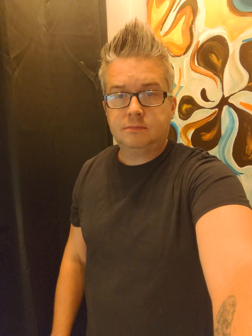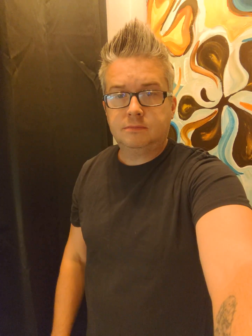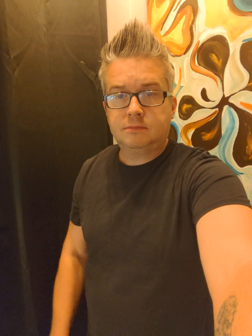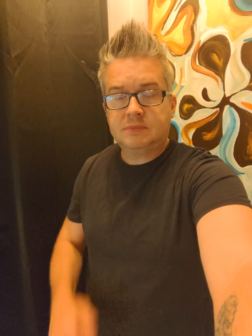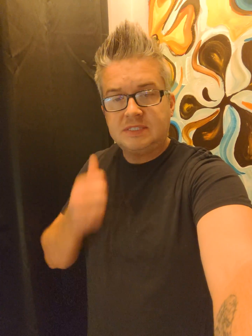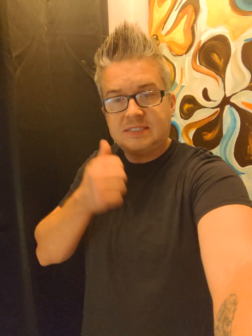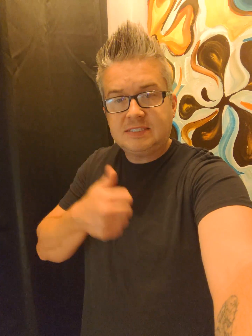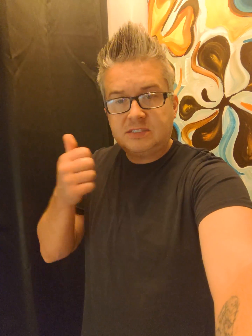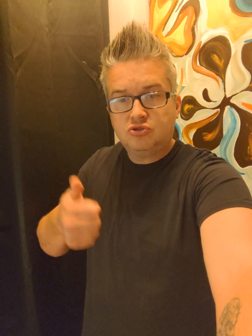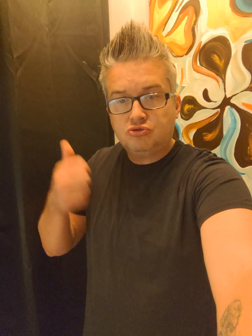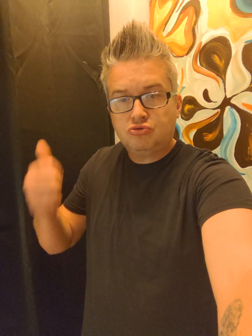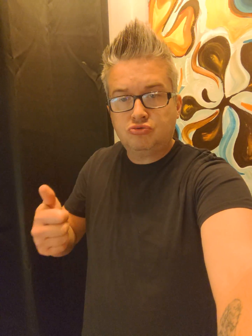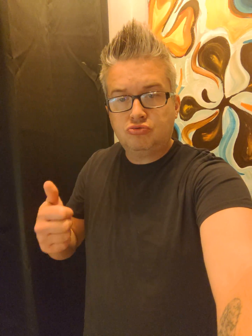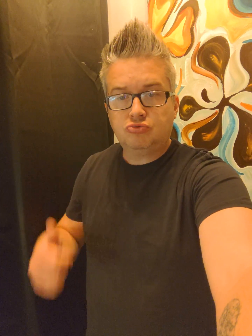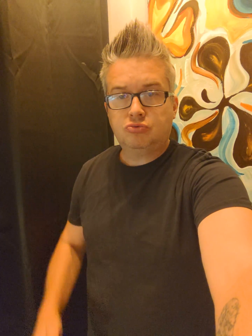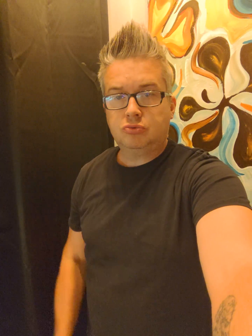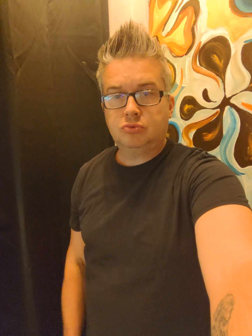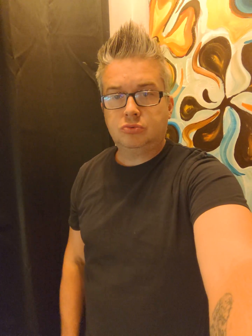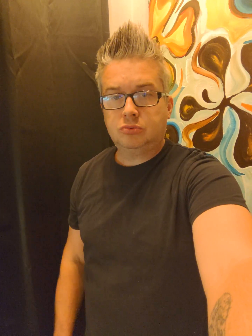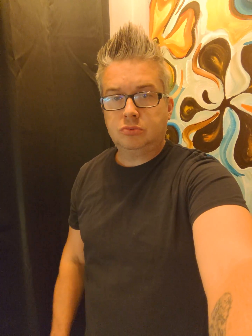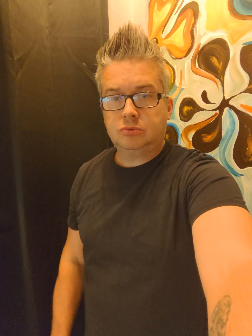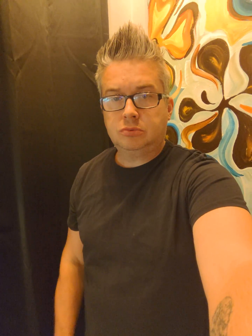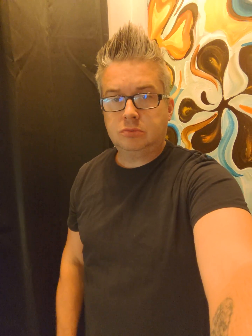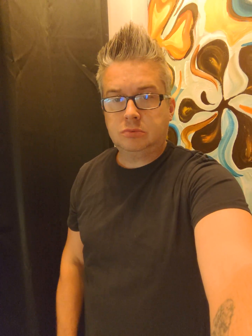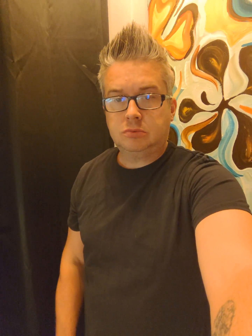each